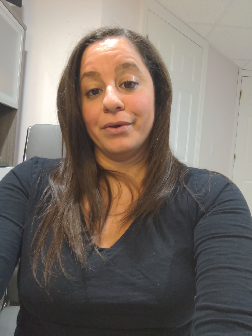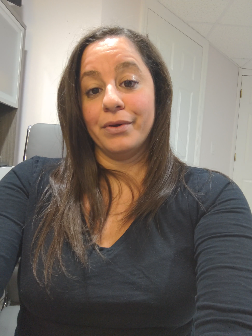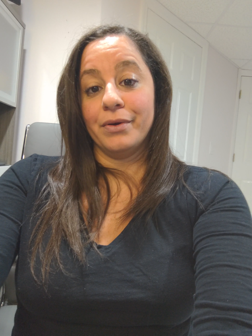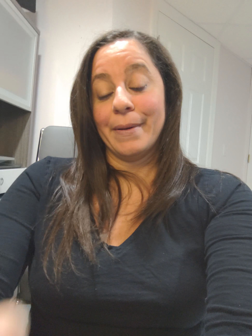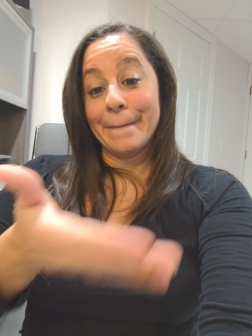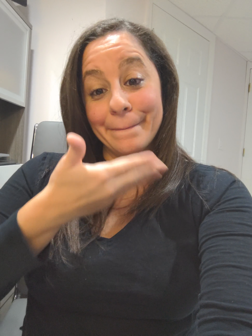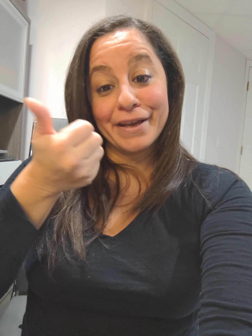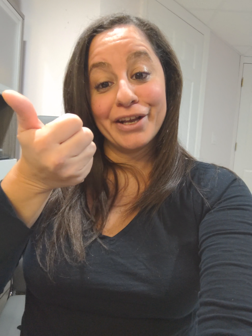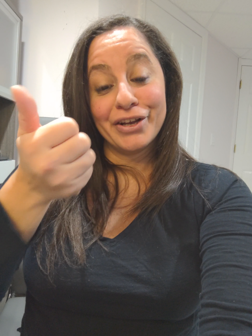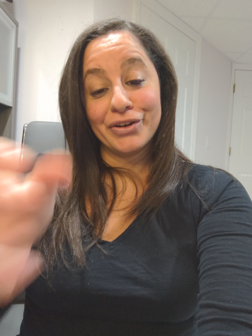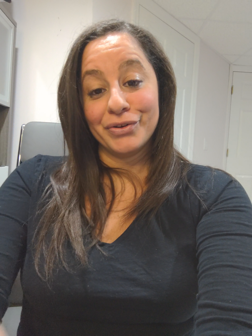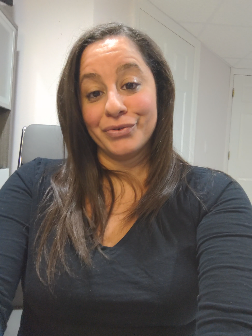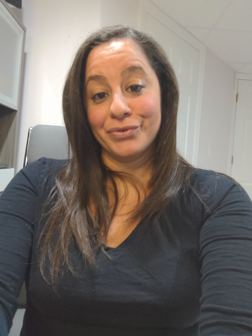better